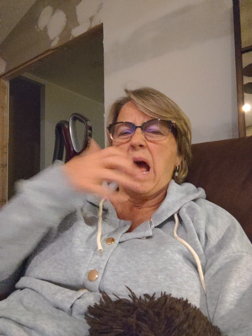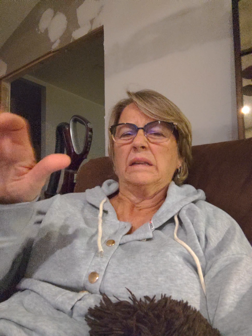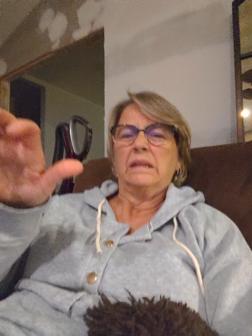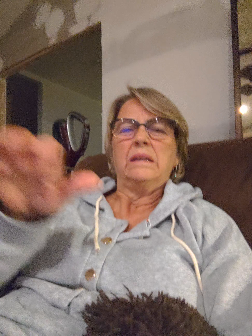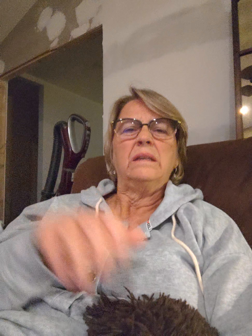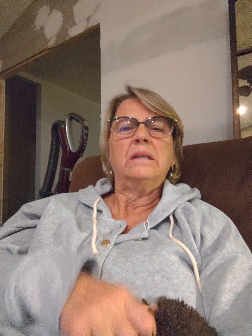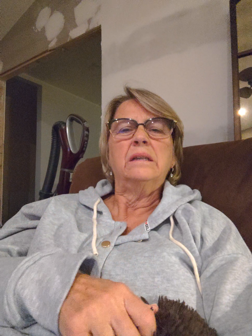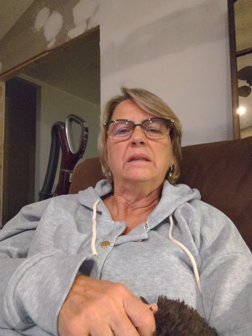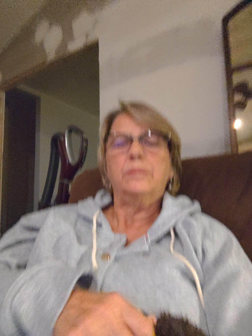hot